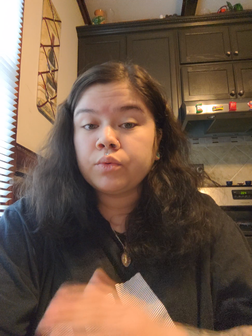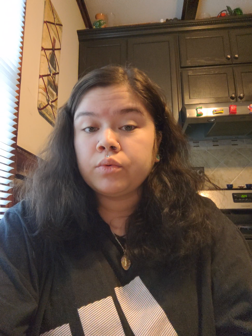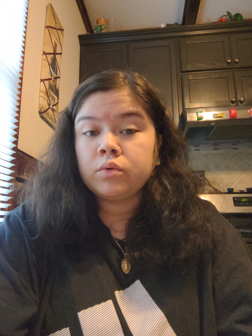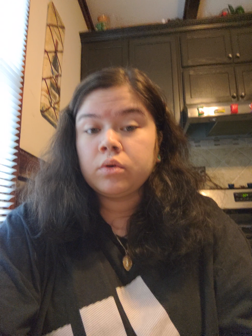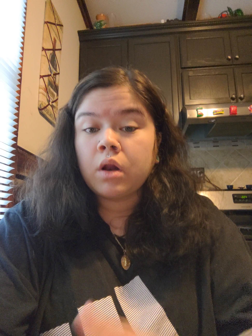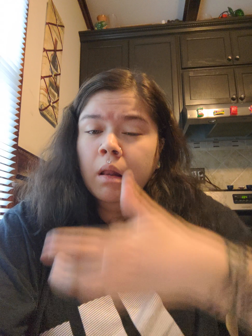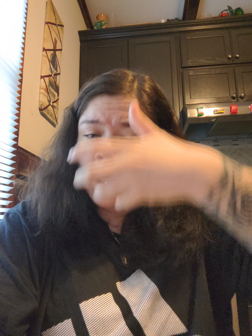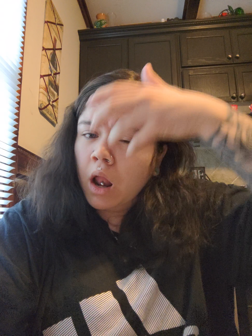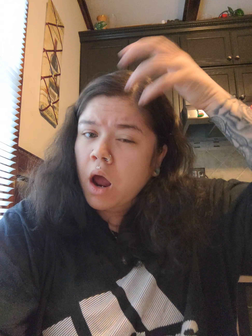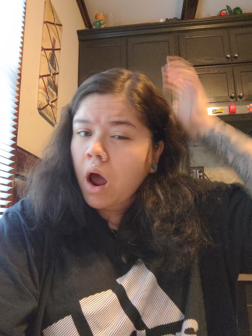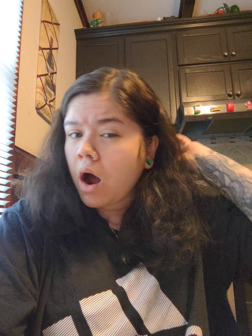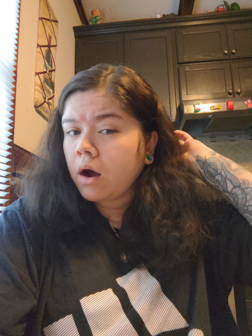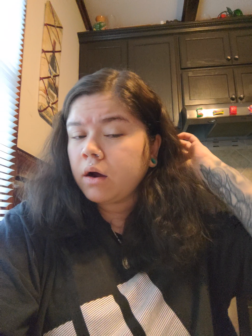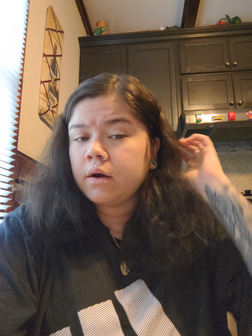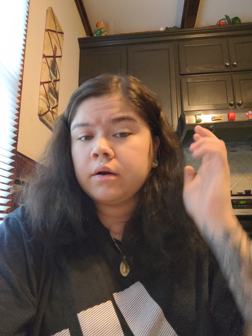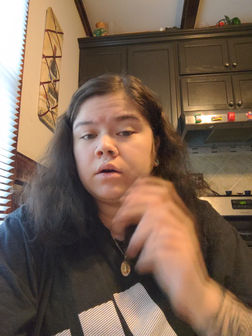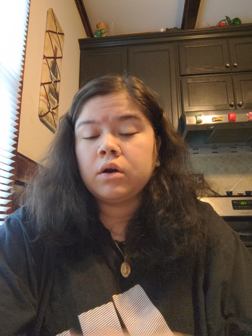lion